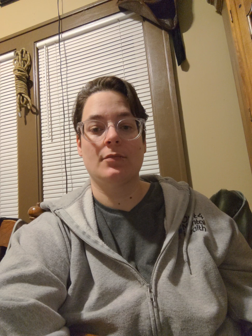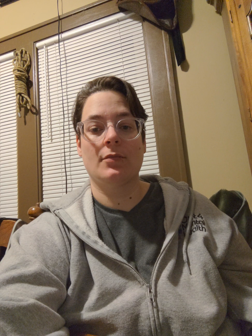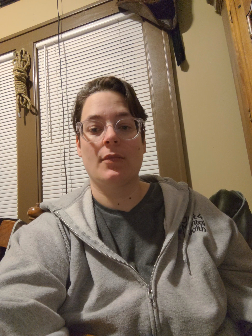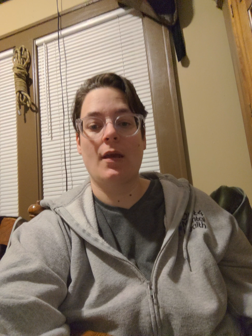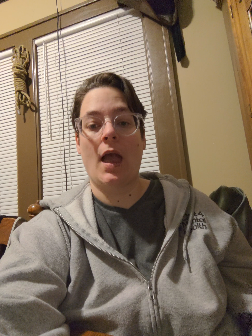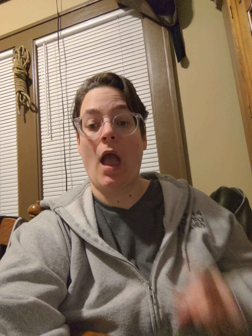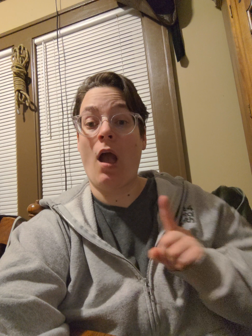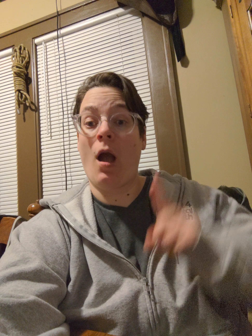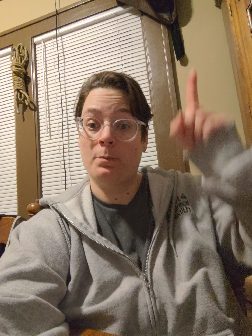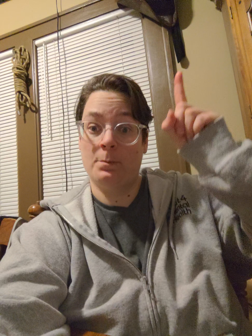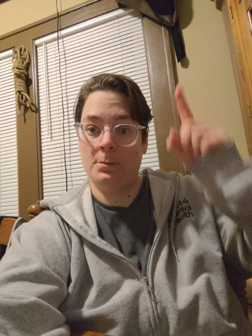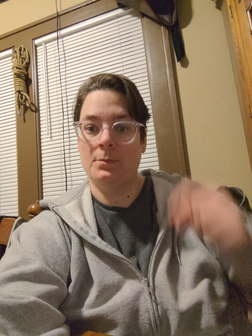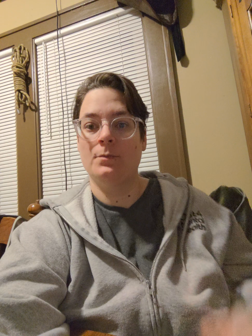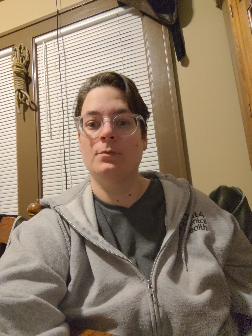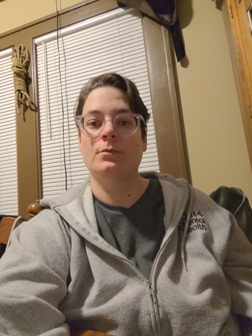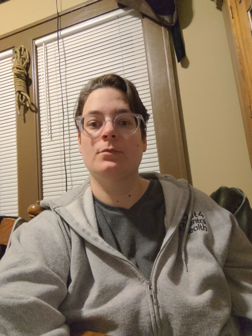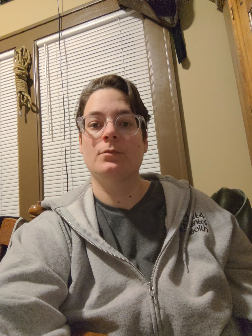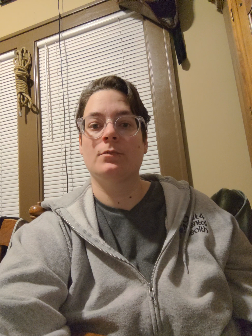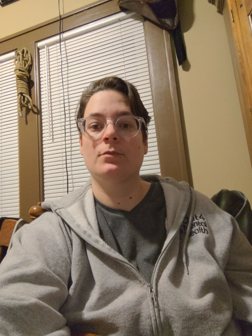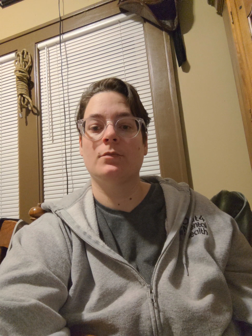up